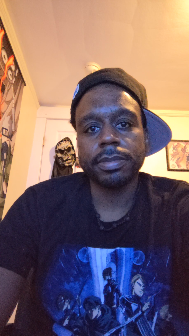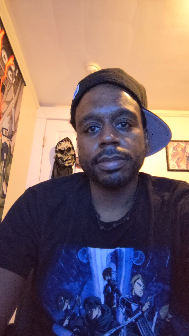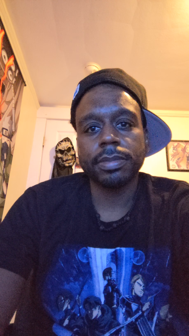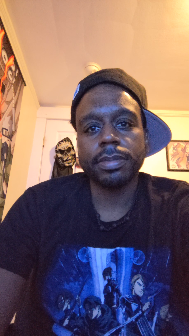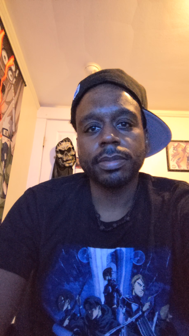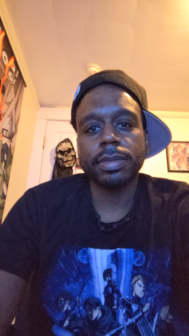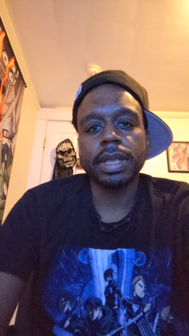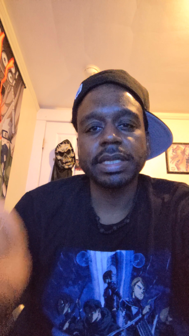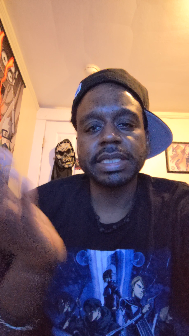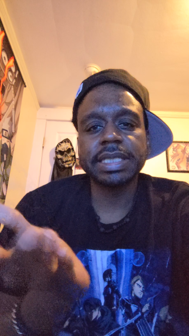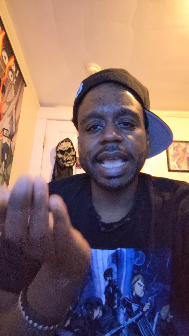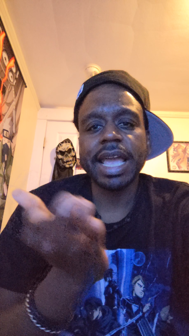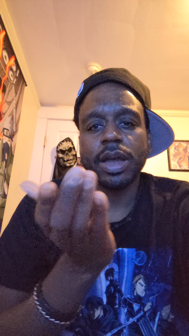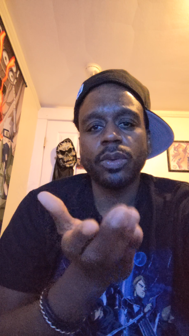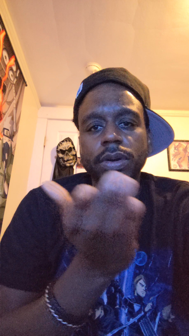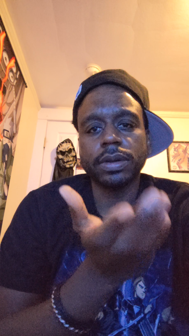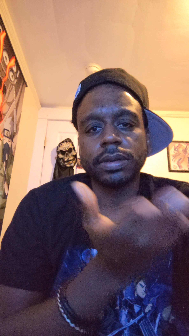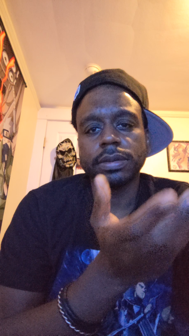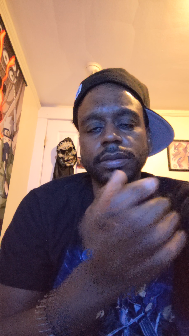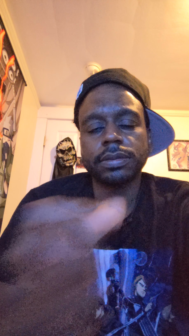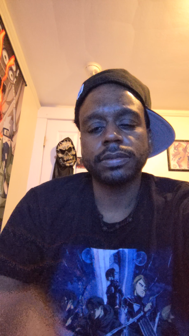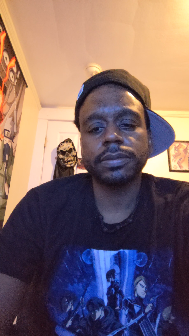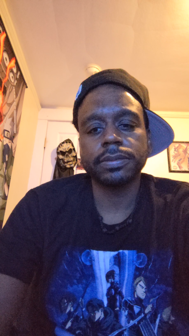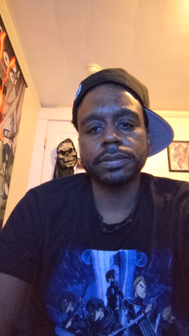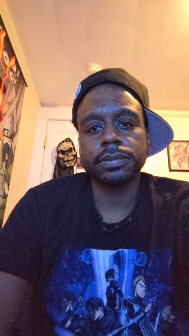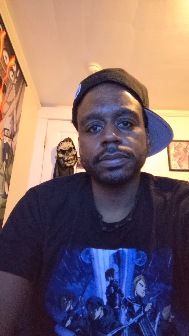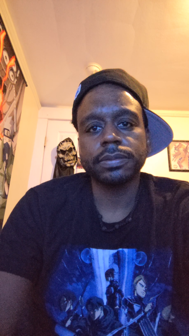carry